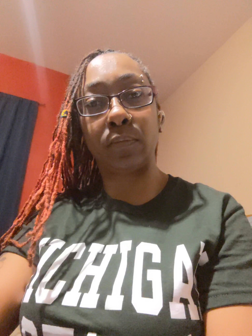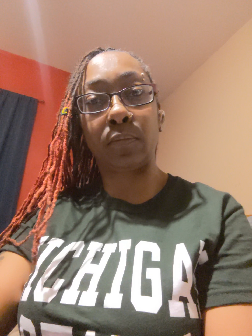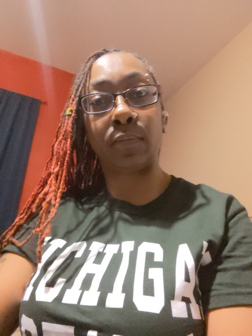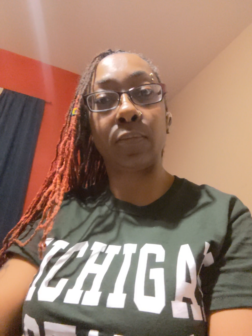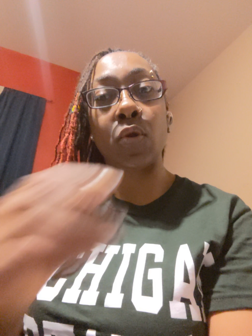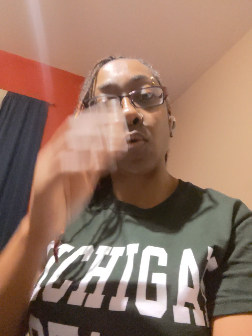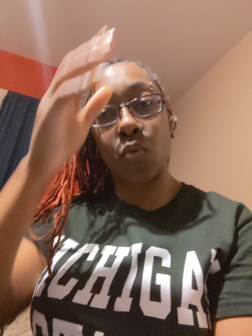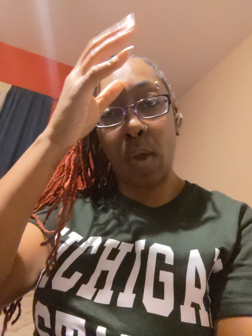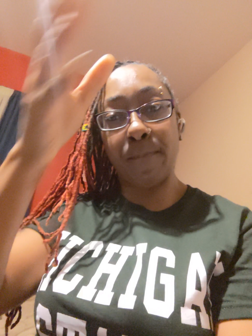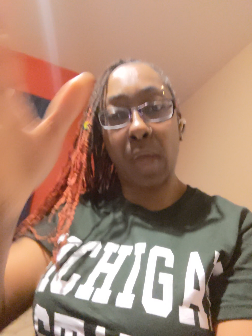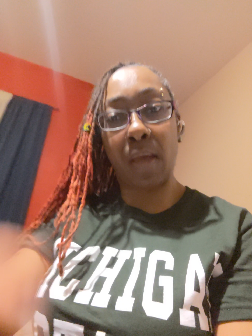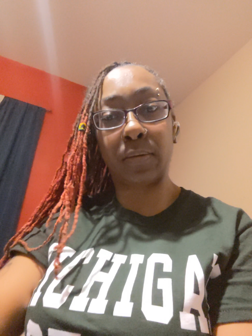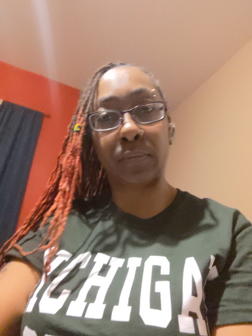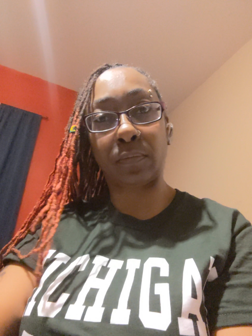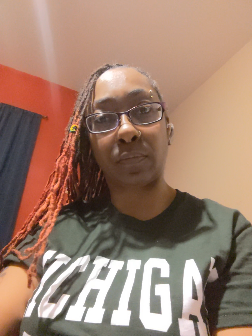grandpa